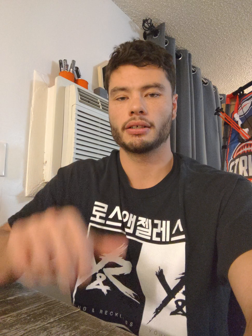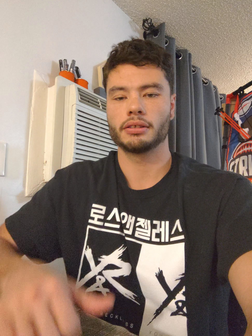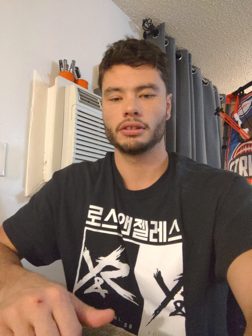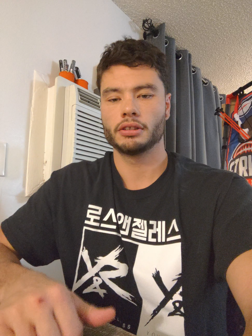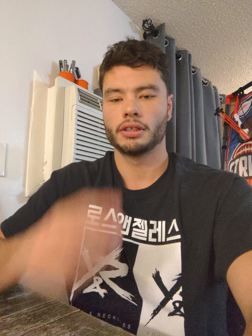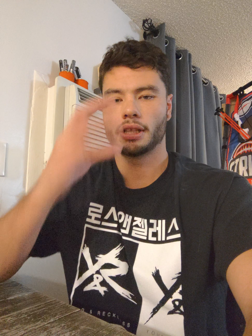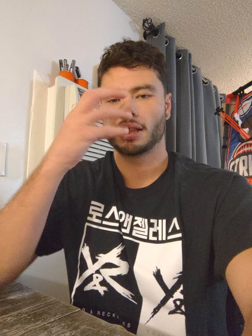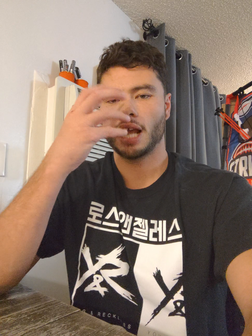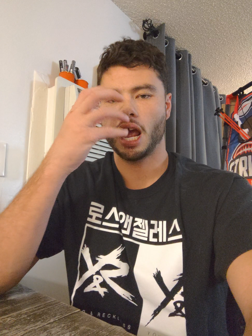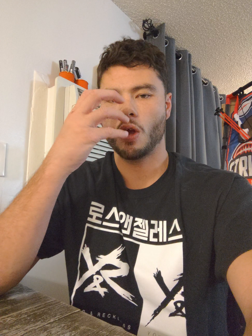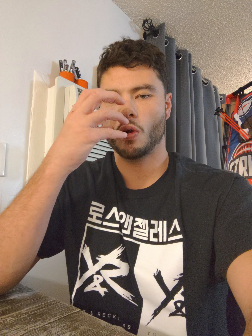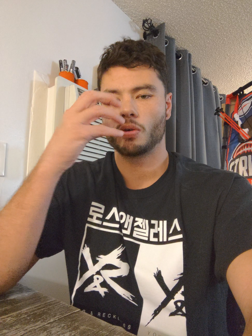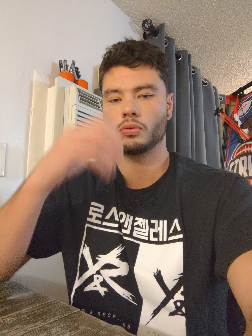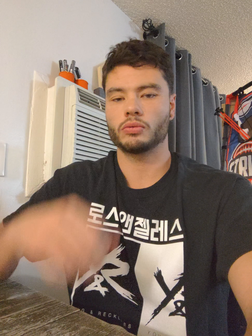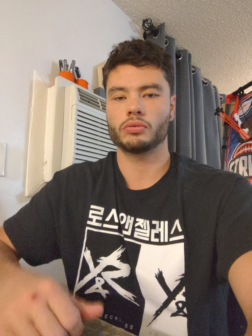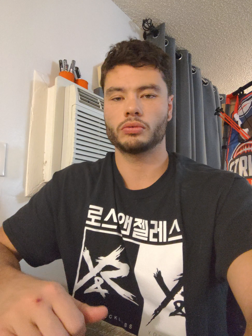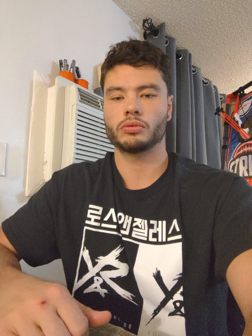clown